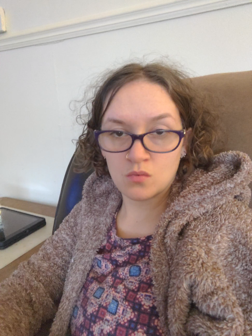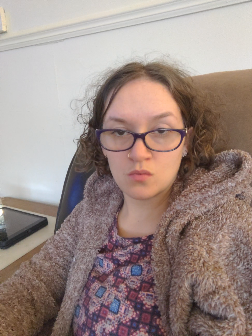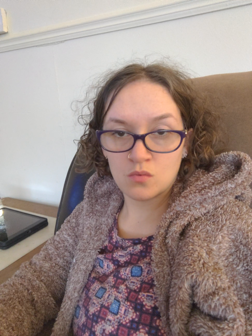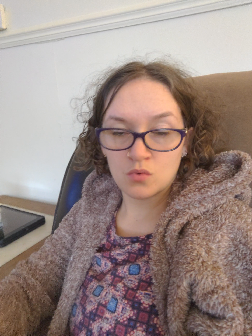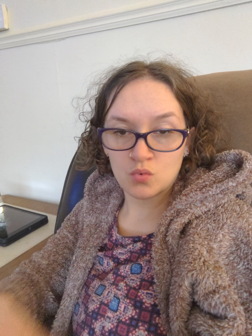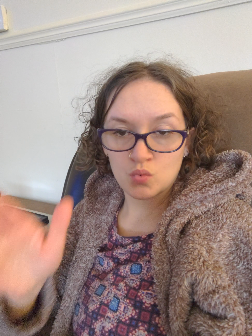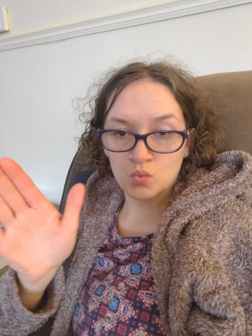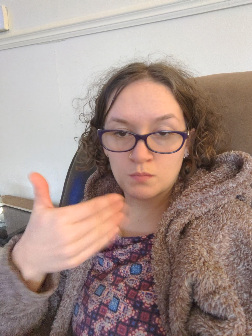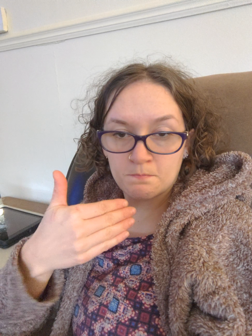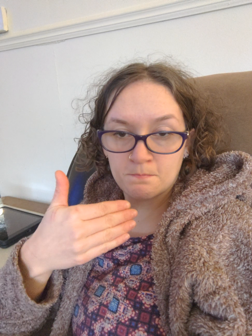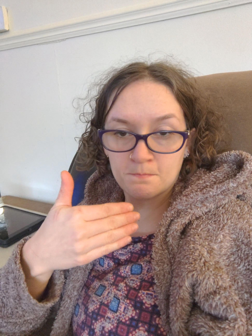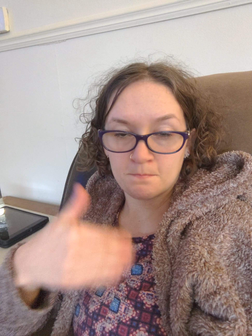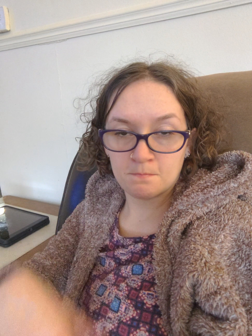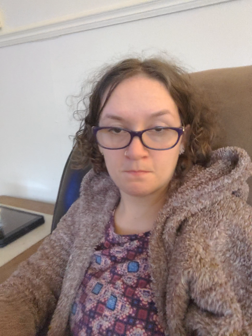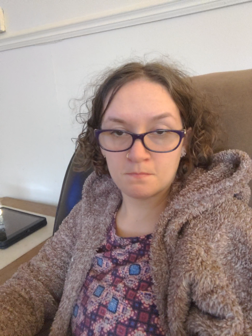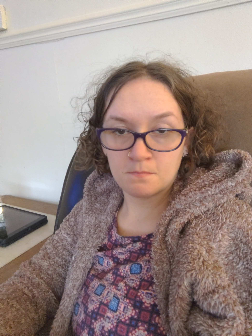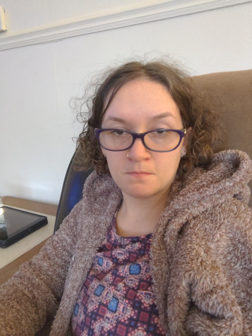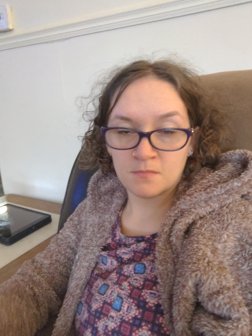room